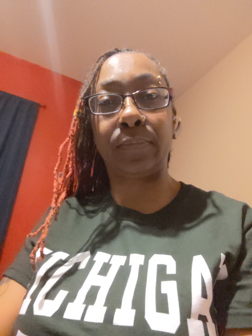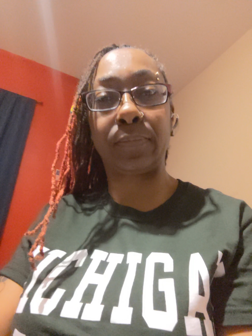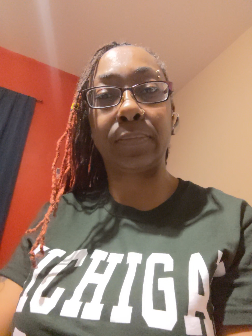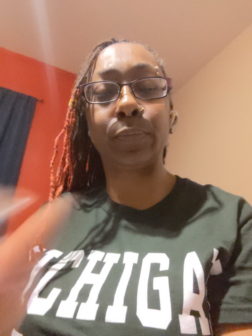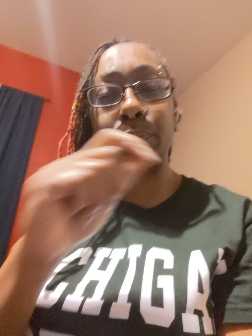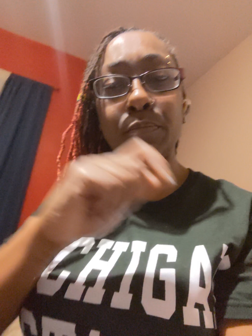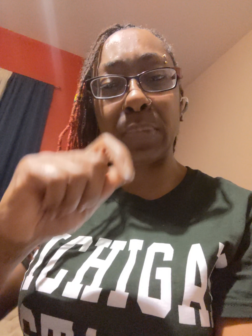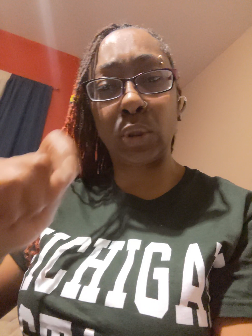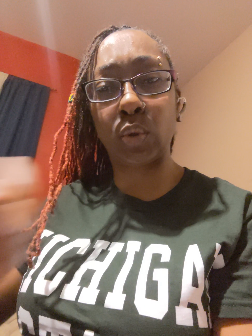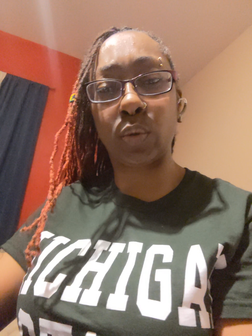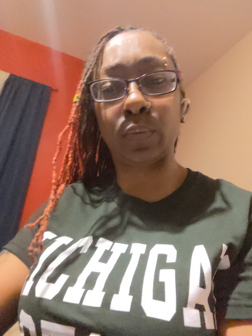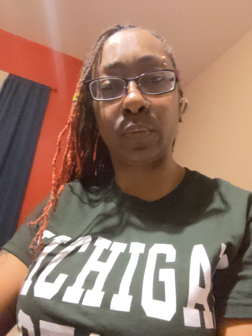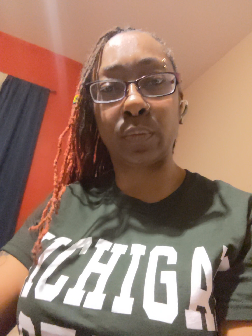pencil